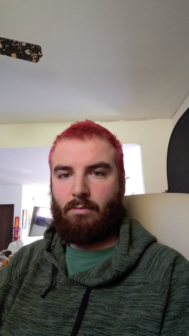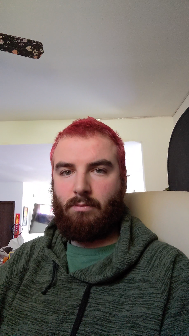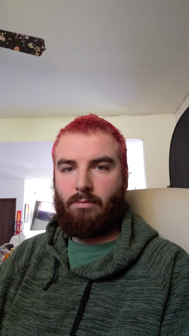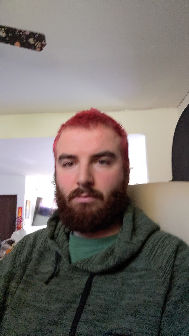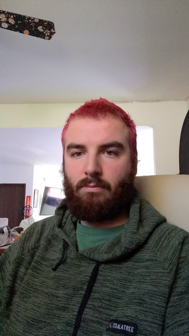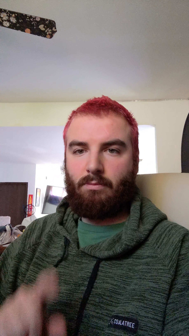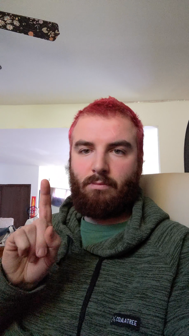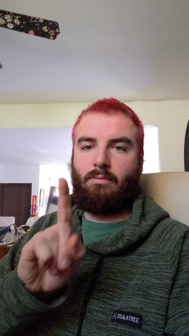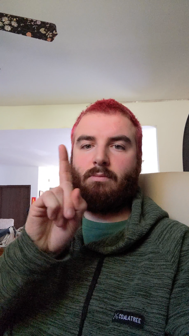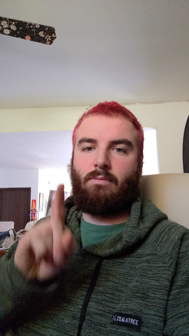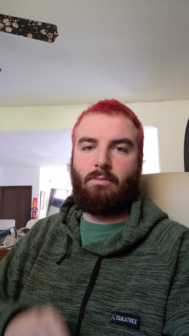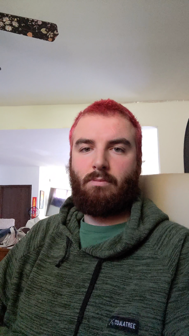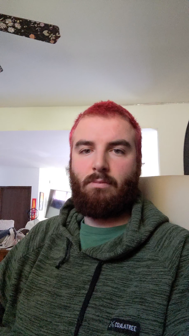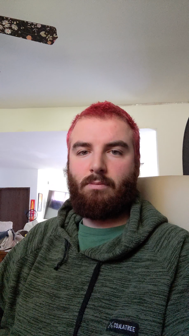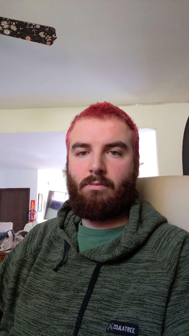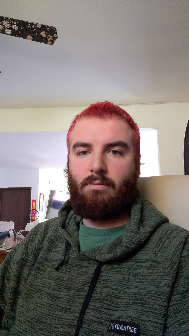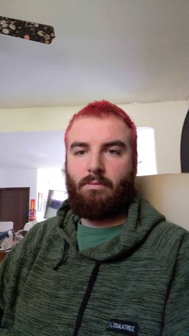bump